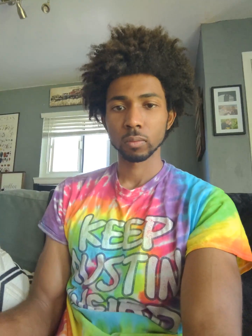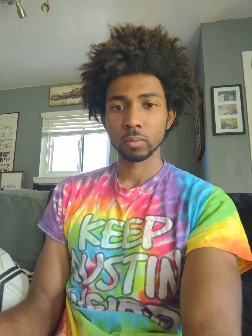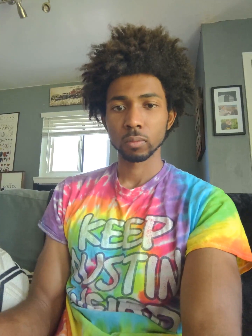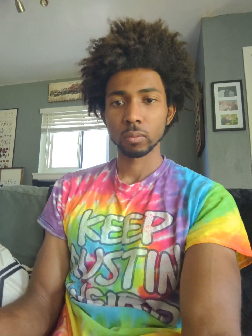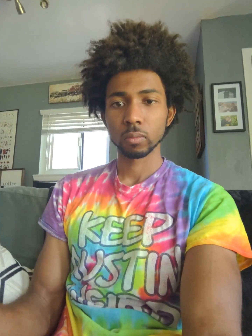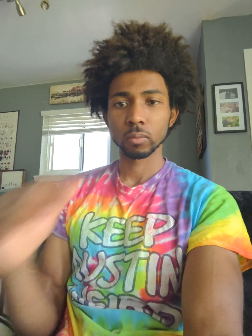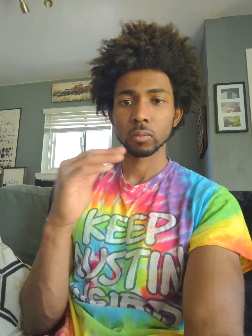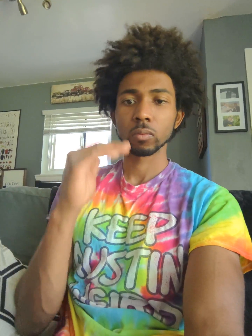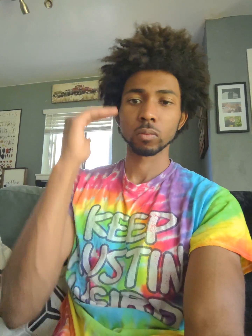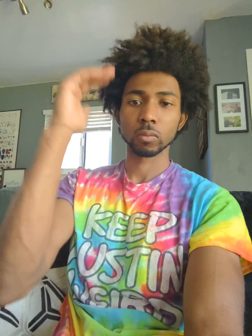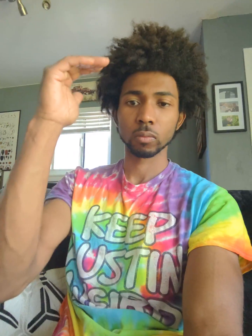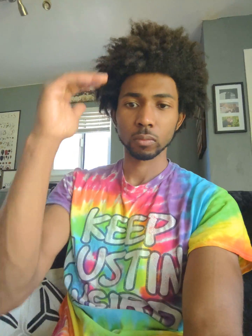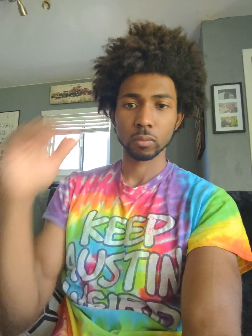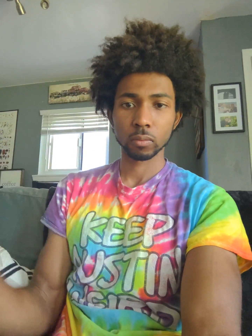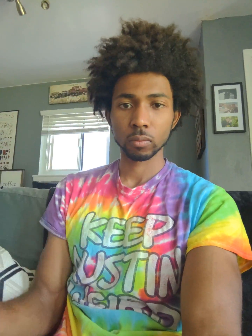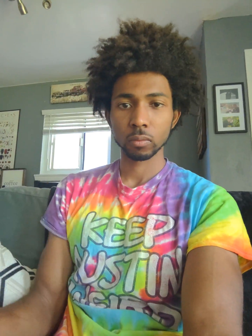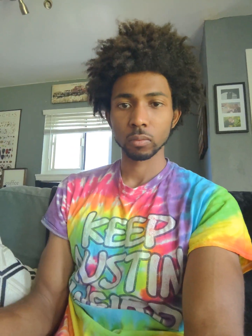big